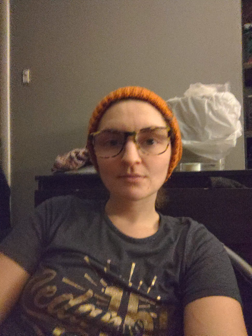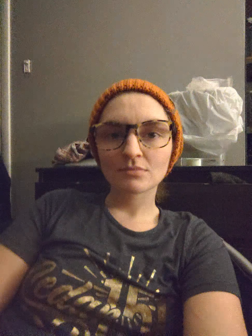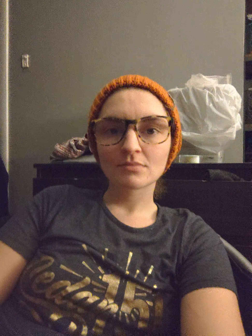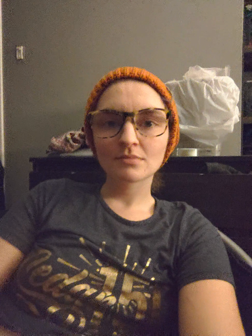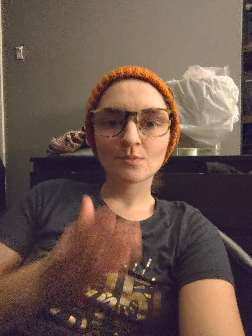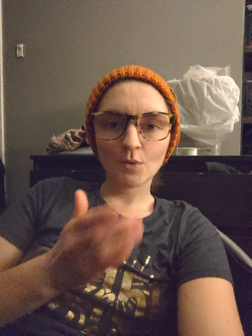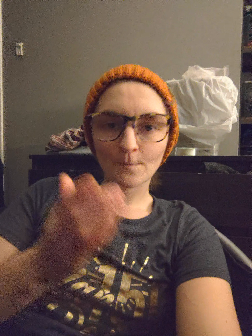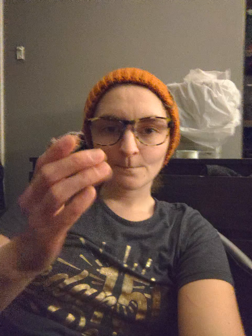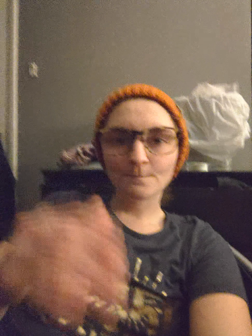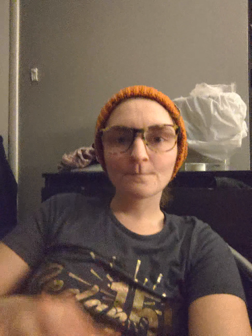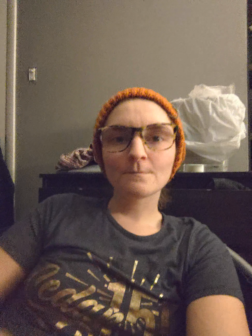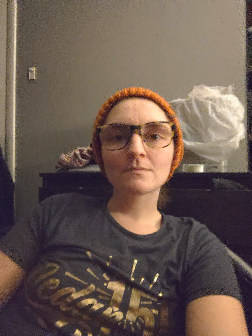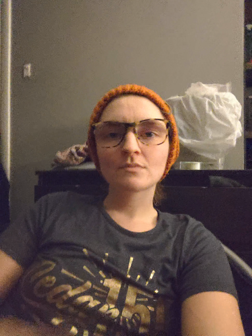boat